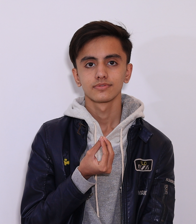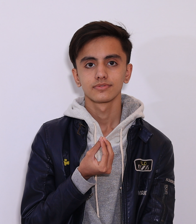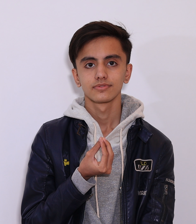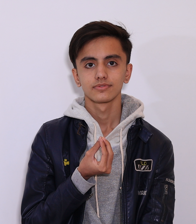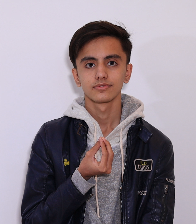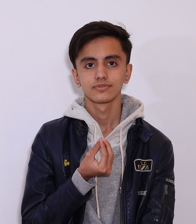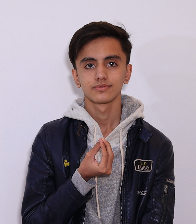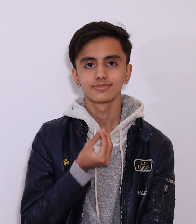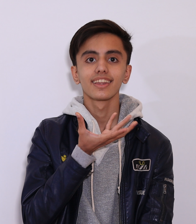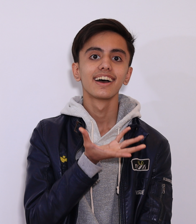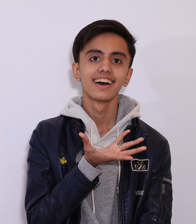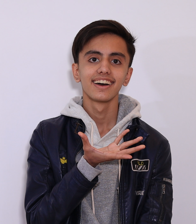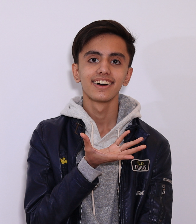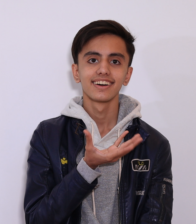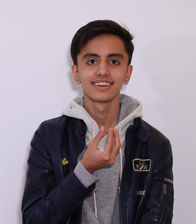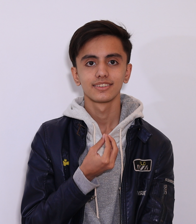glad